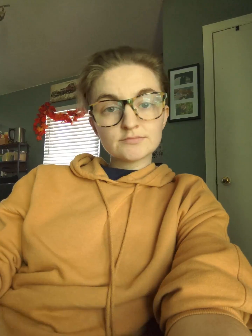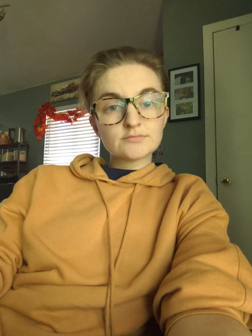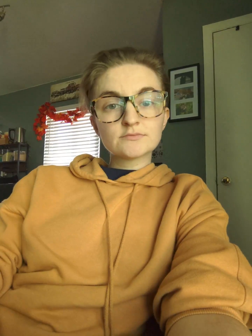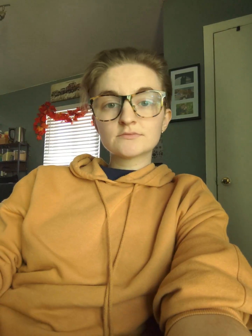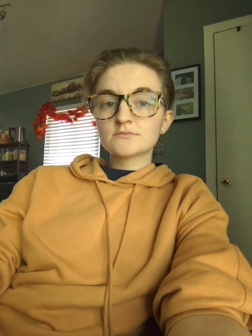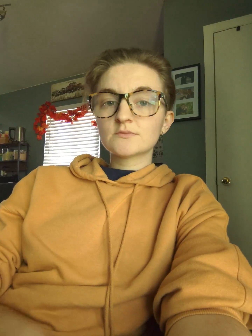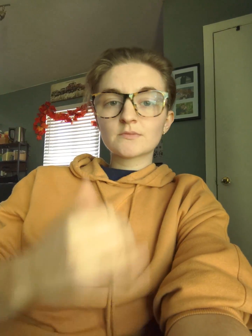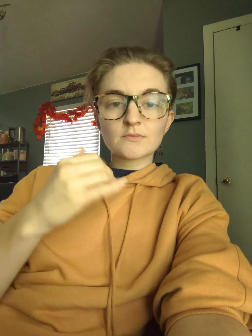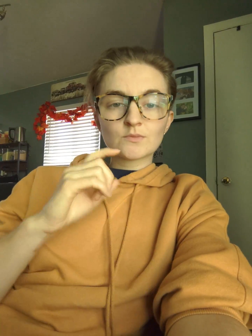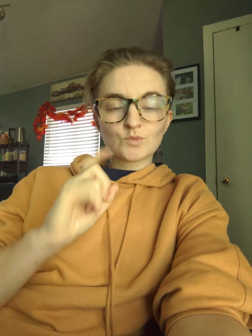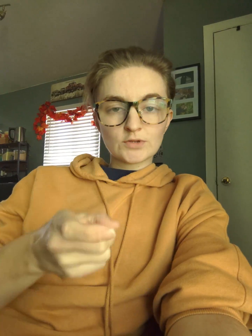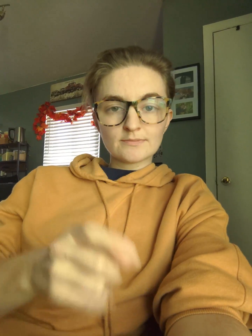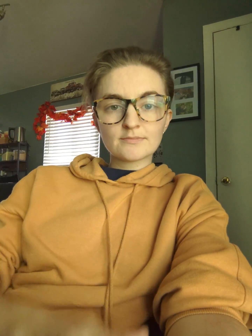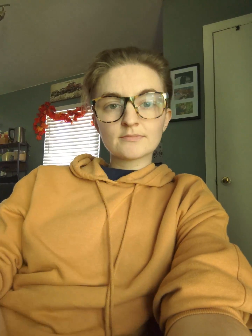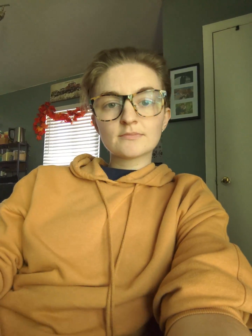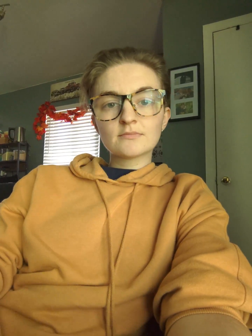present